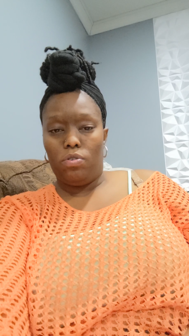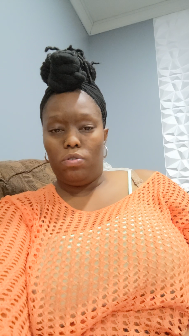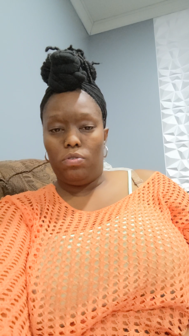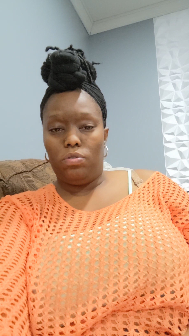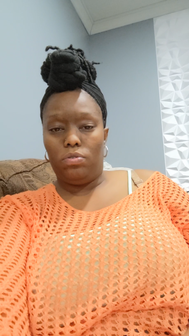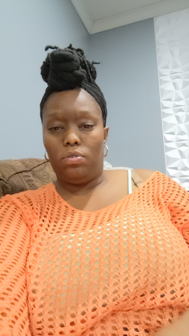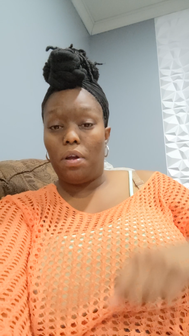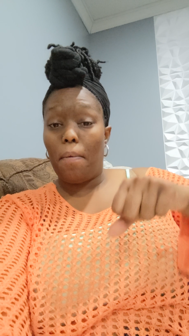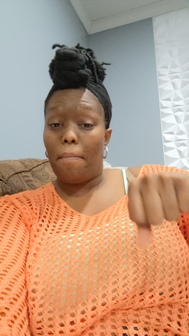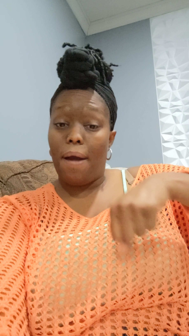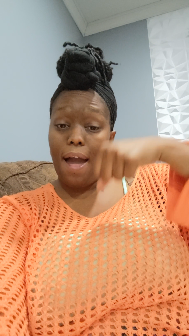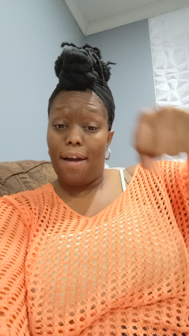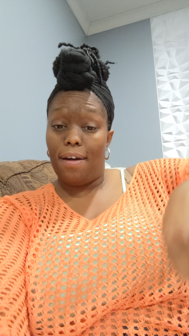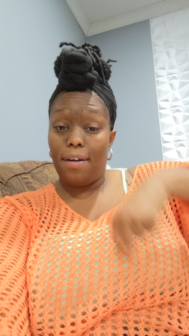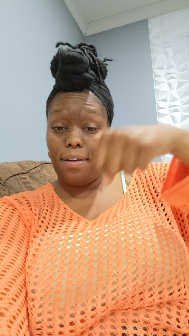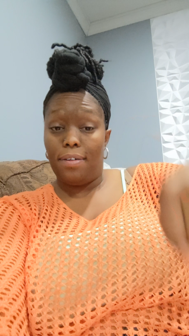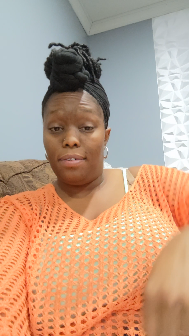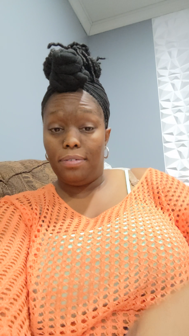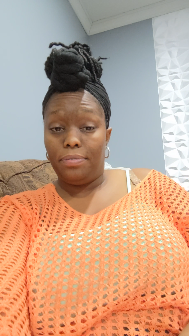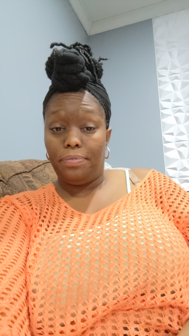bicycle